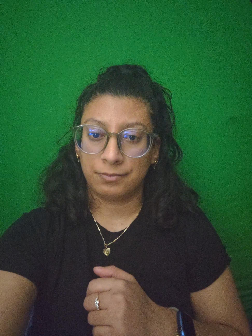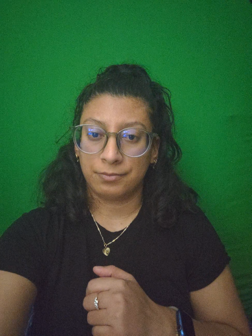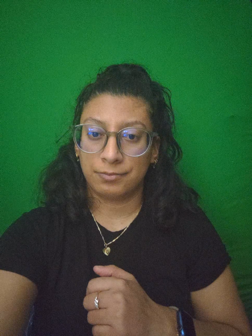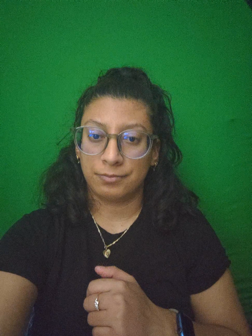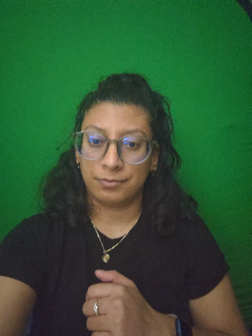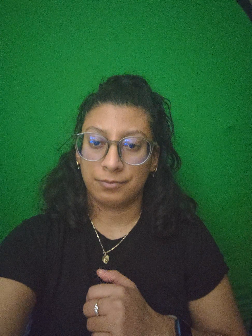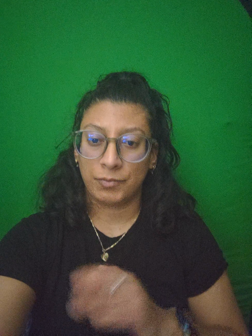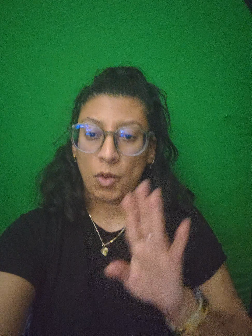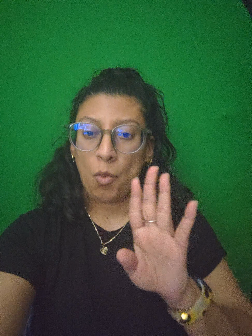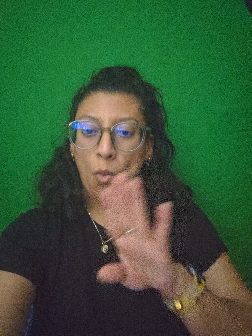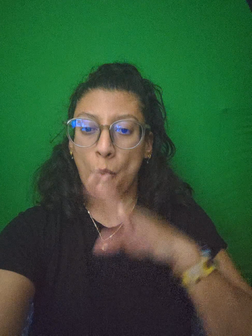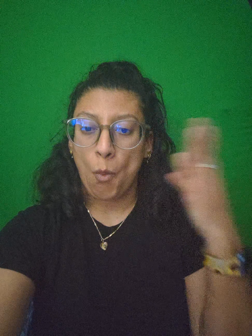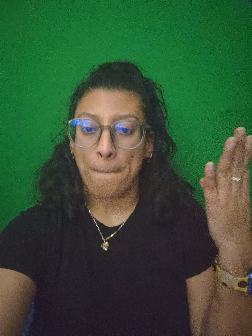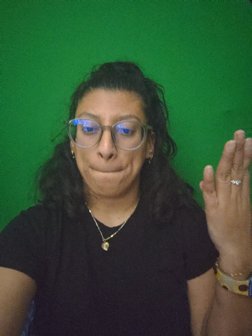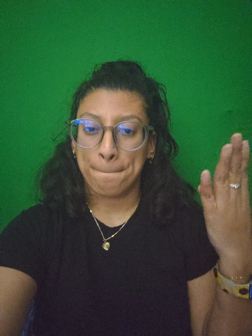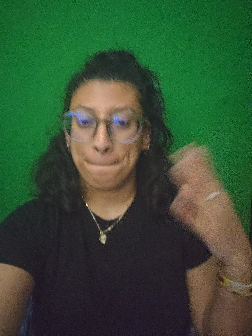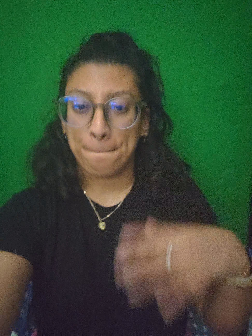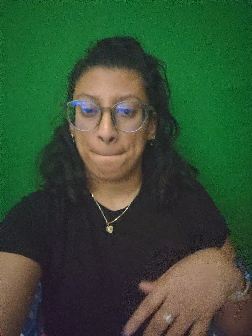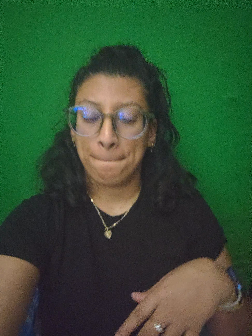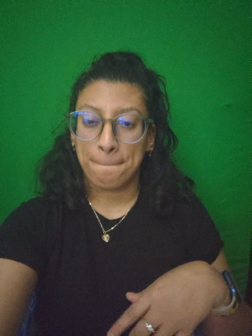open